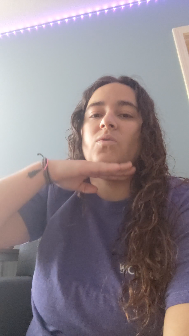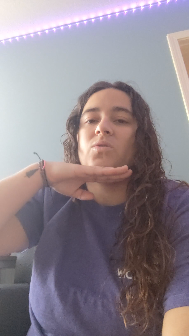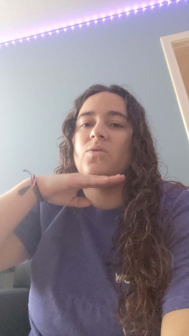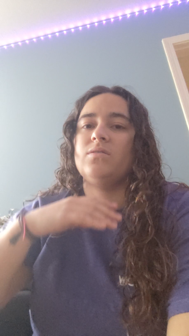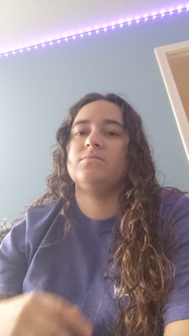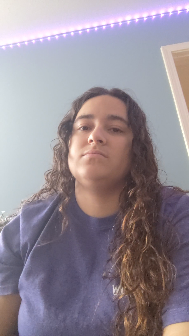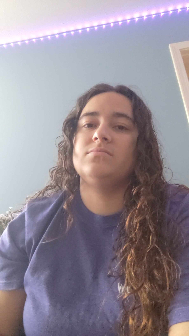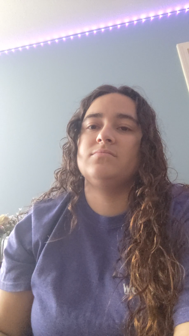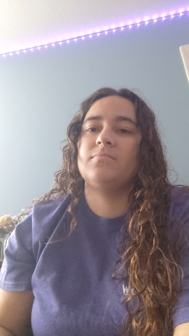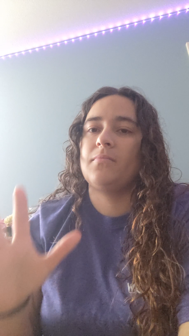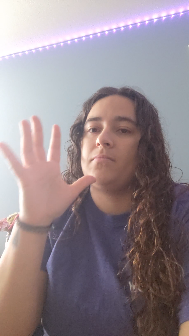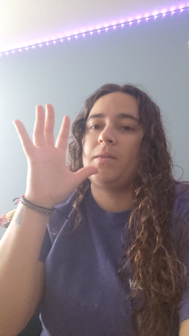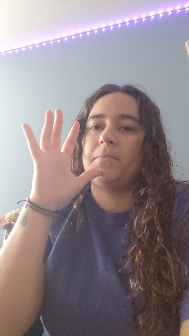mommy